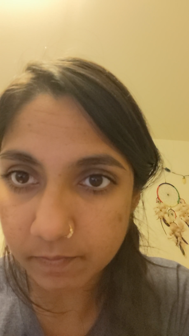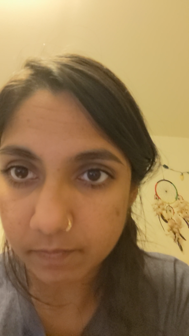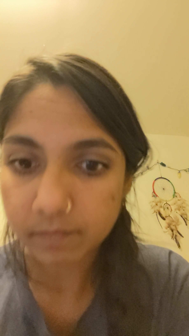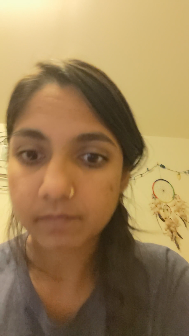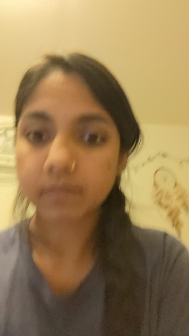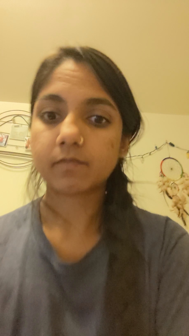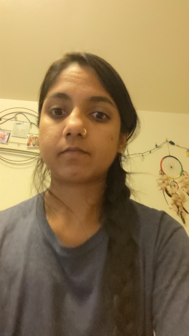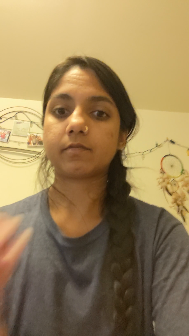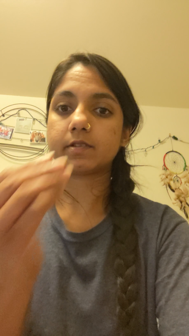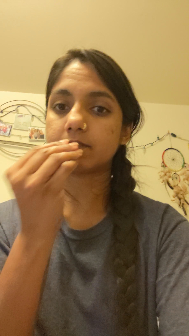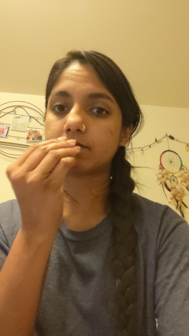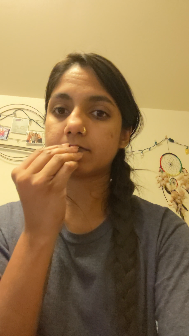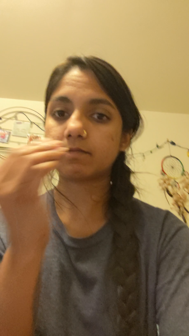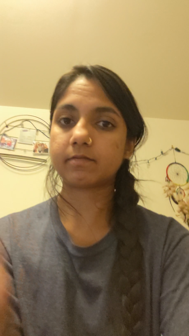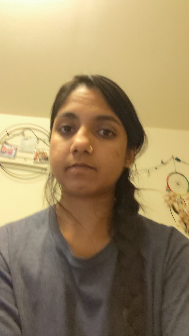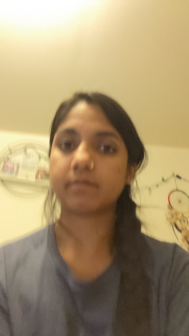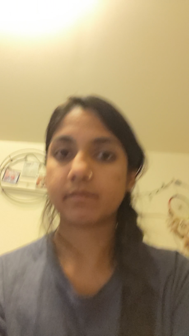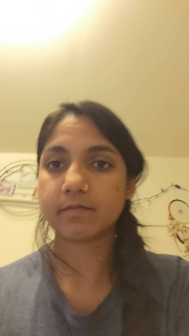eat